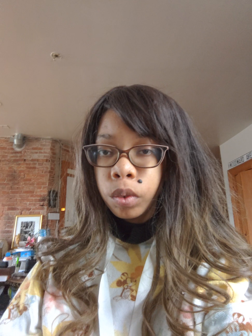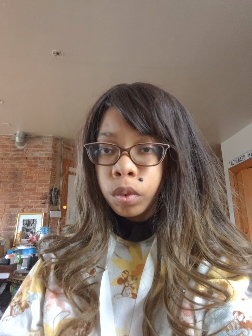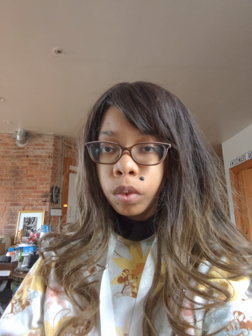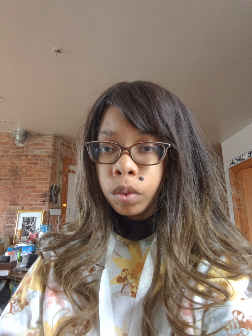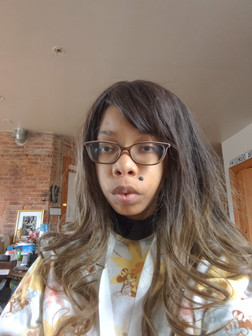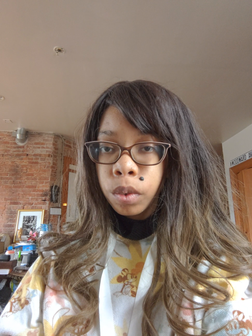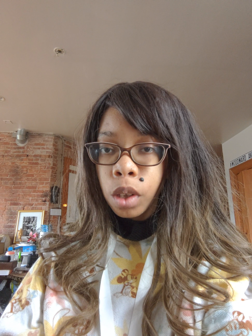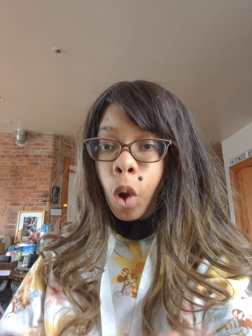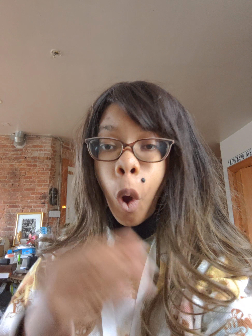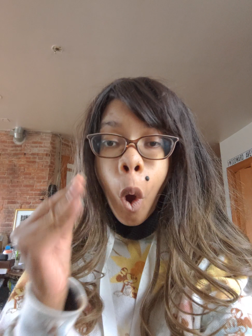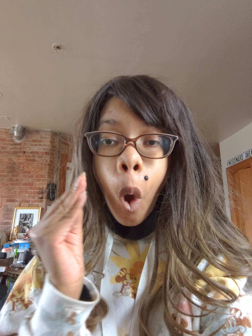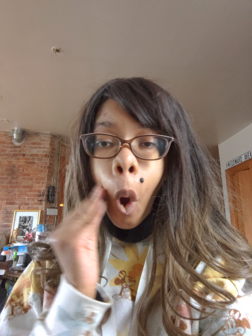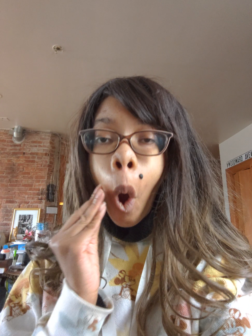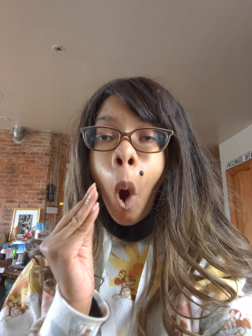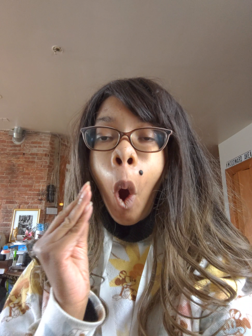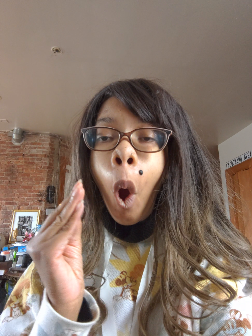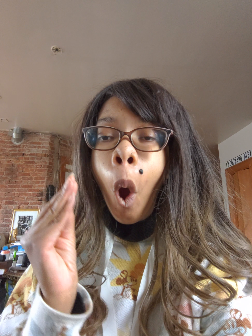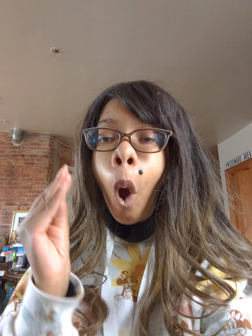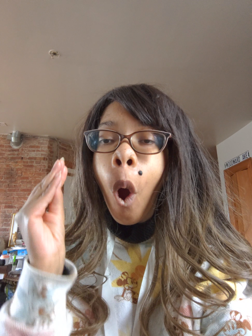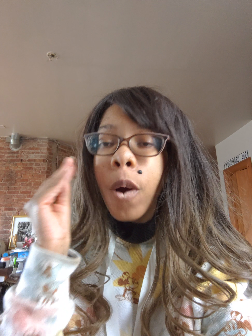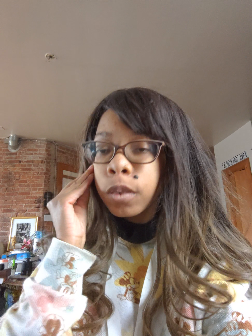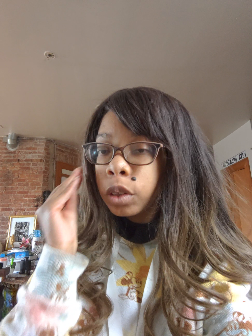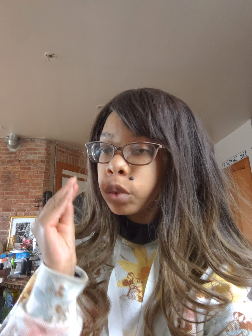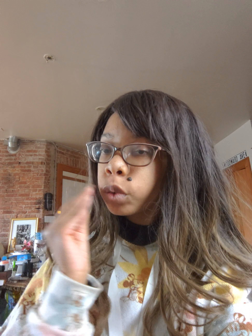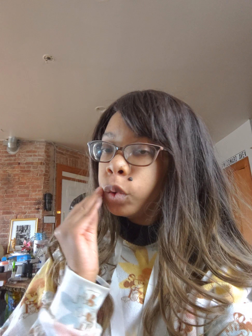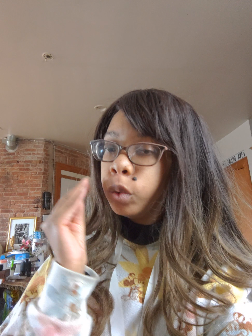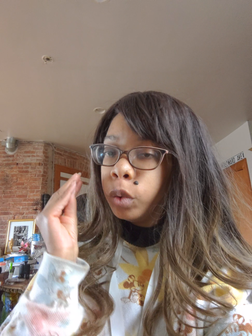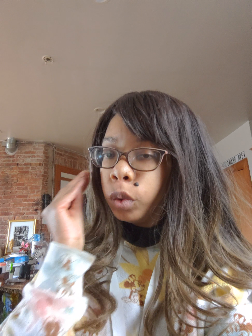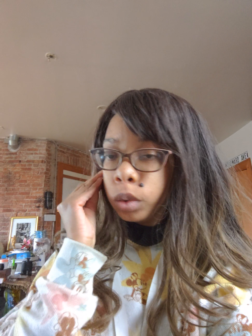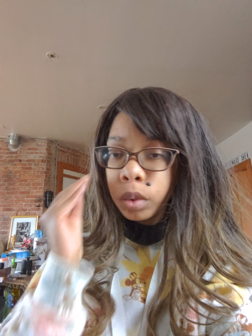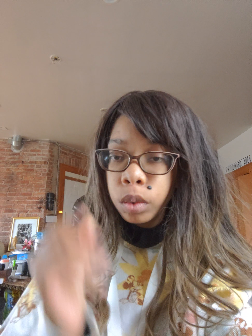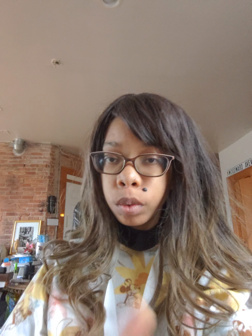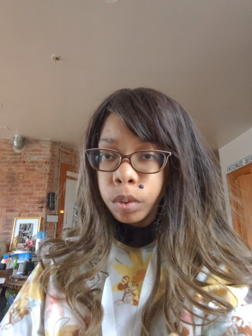home